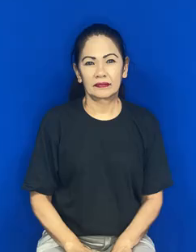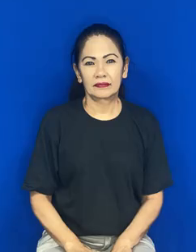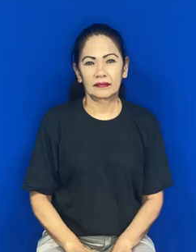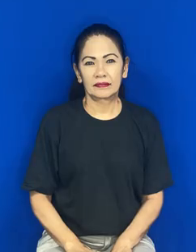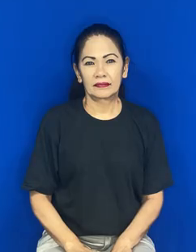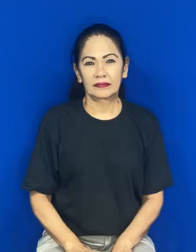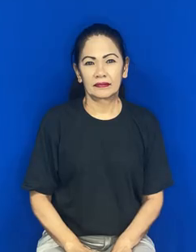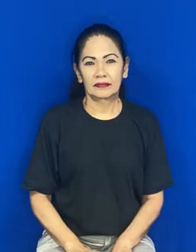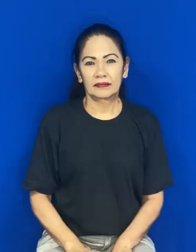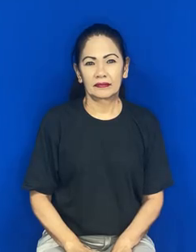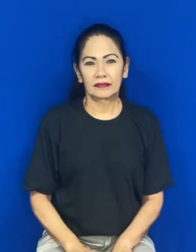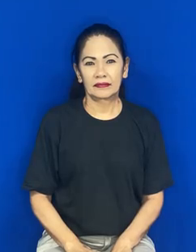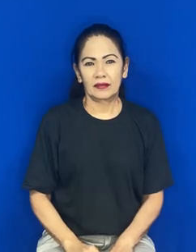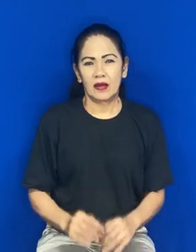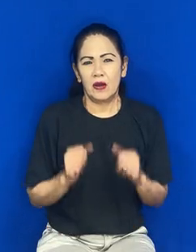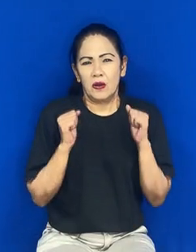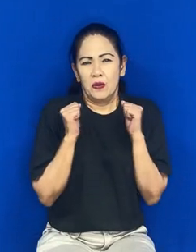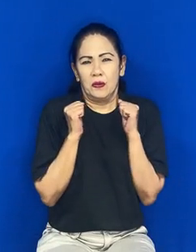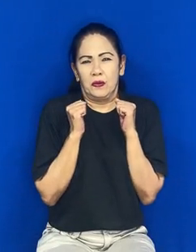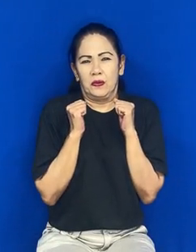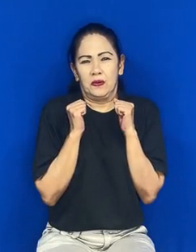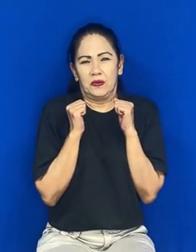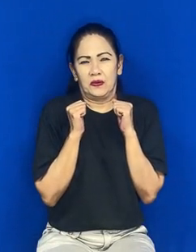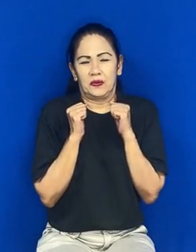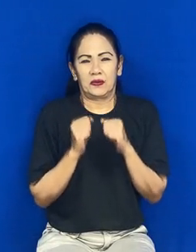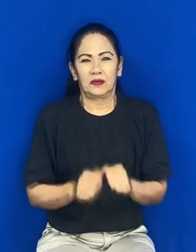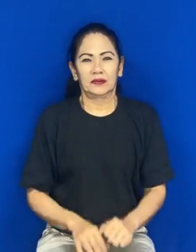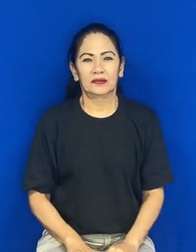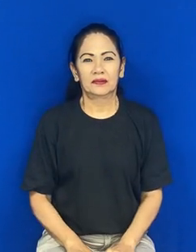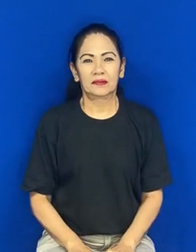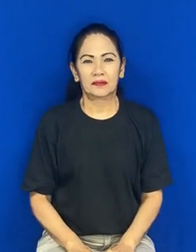cold